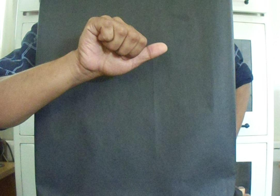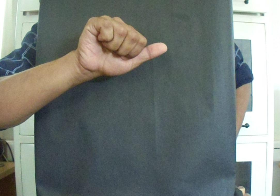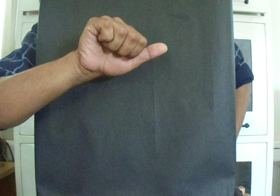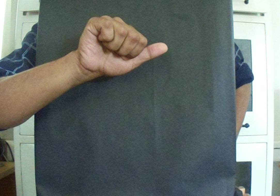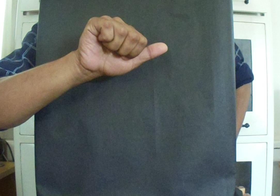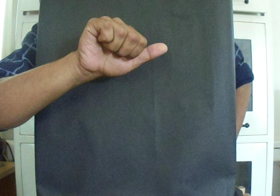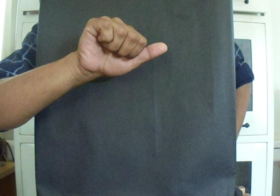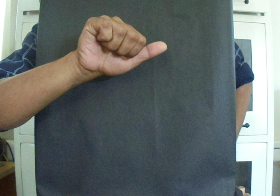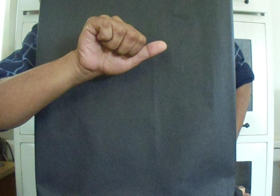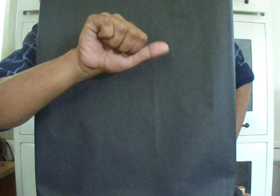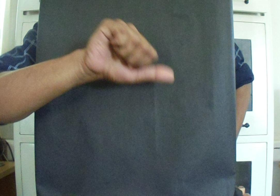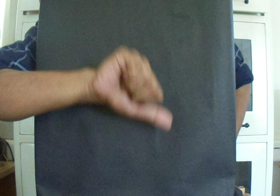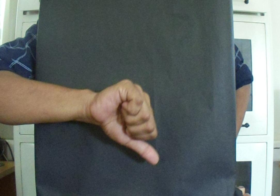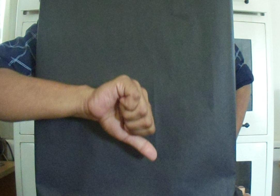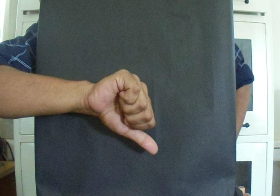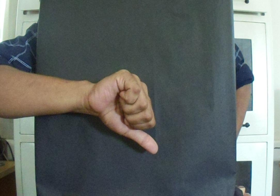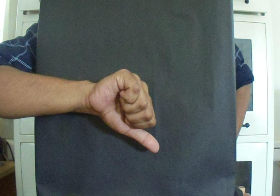lose